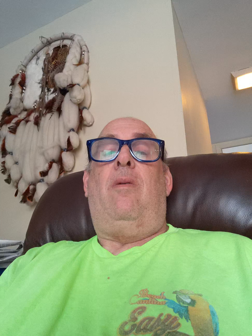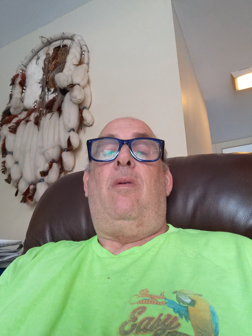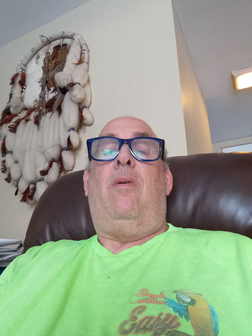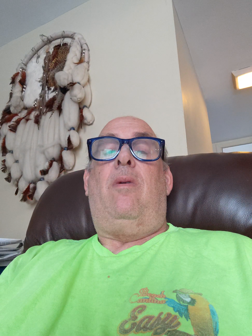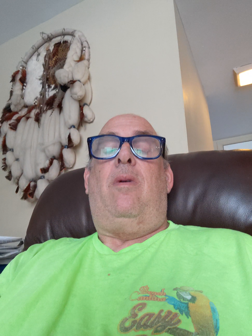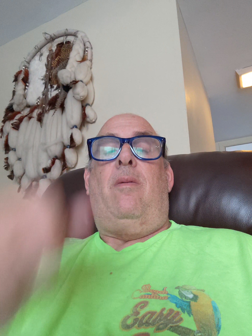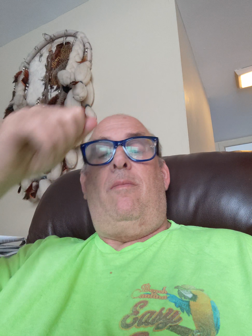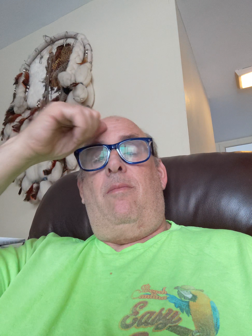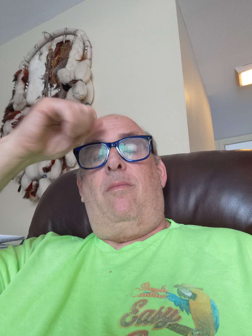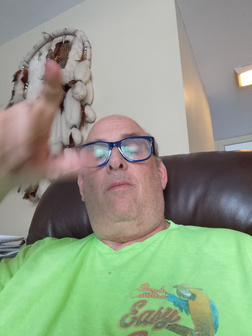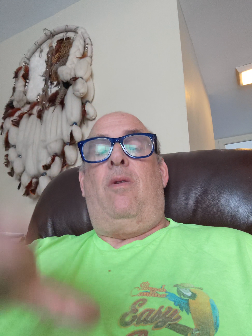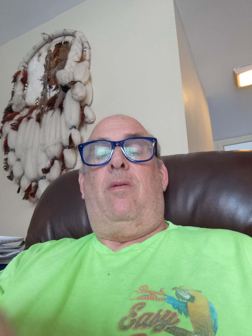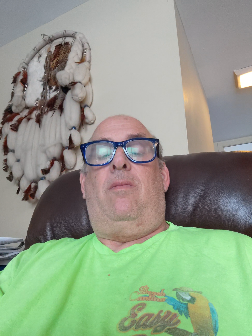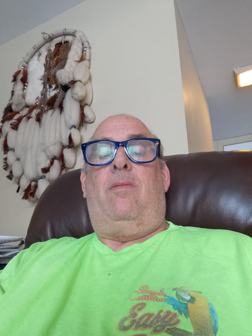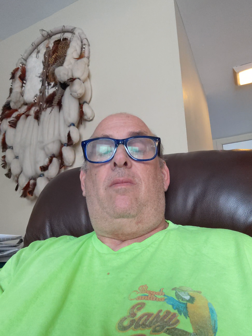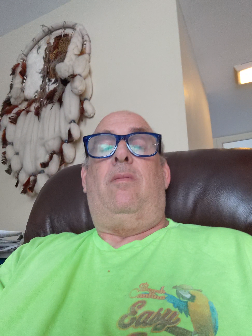brother